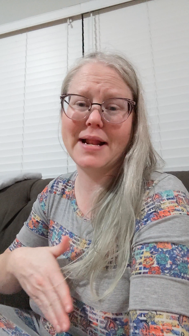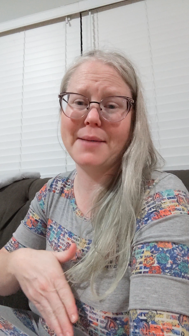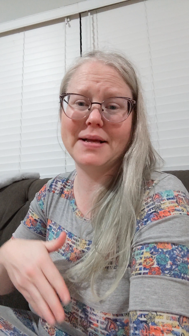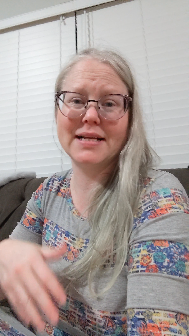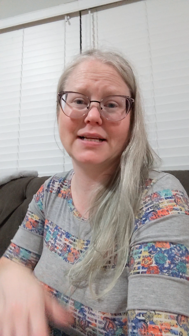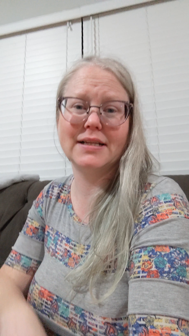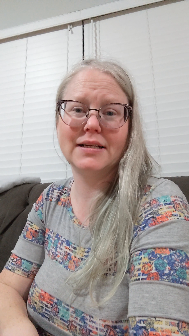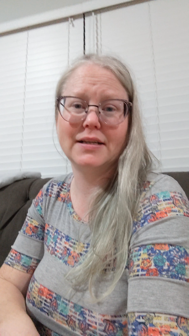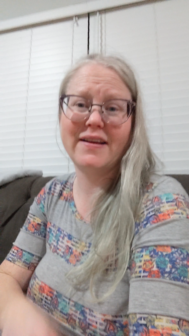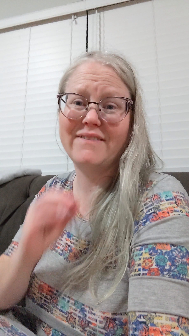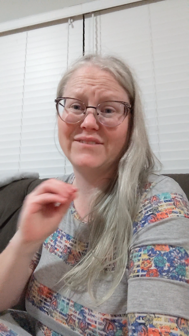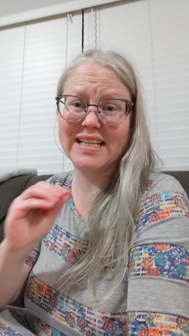fix